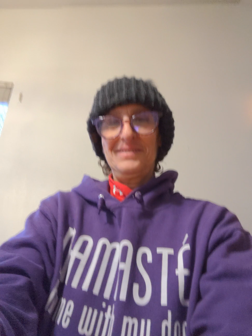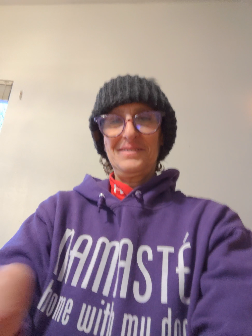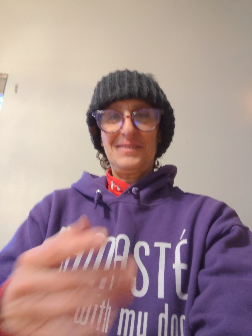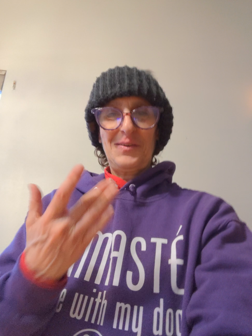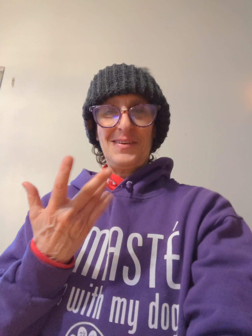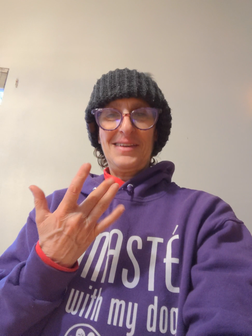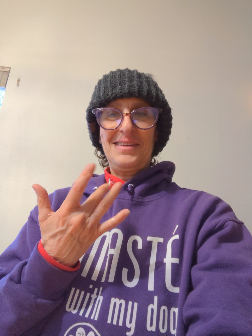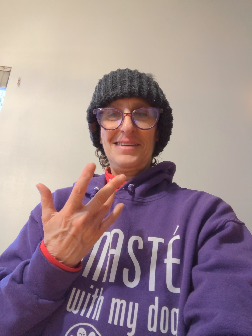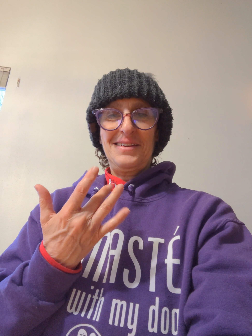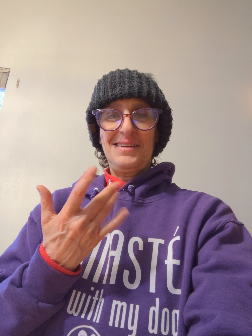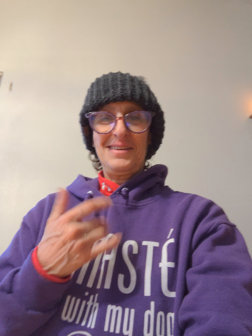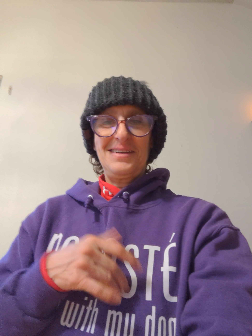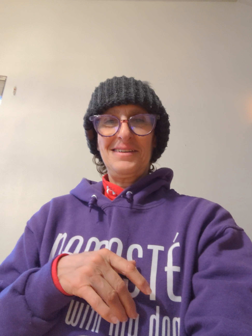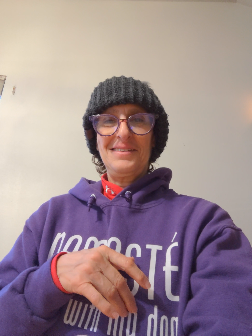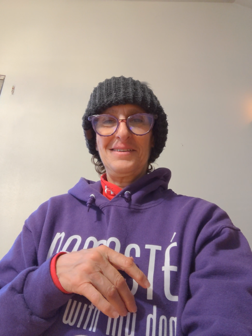wait